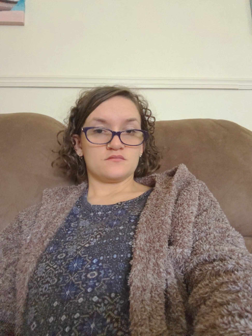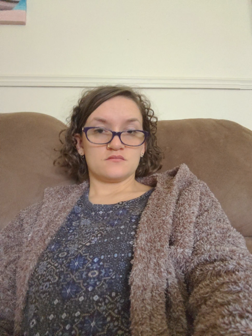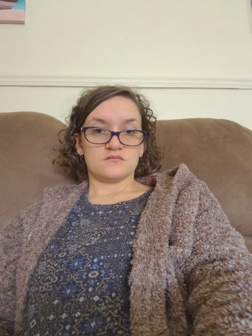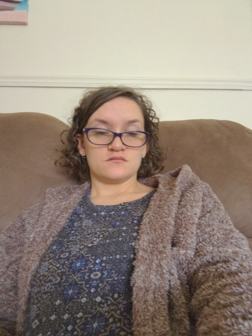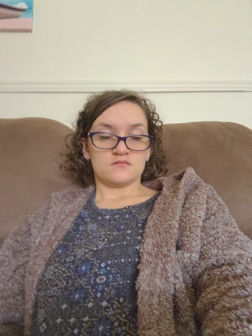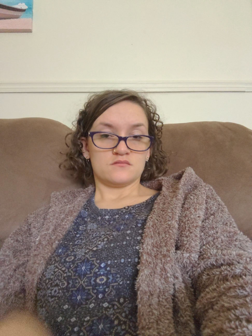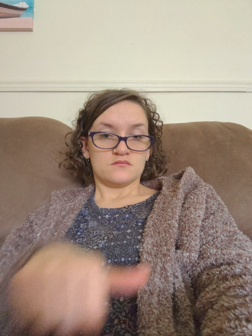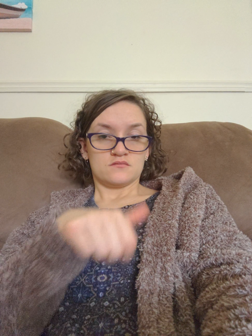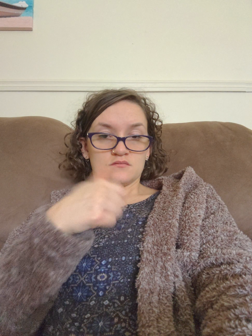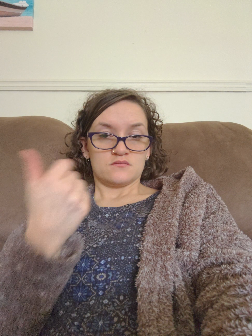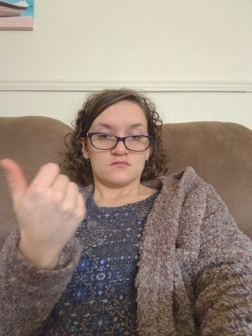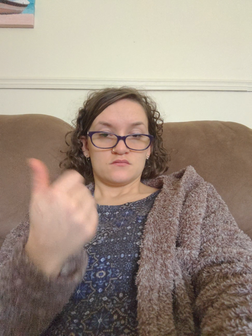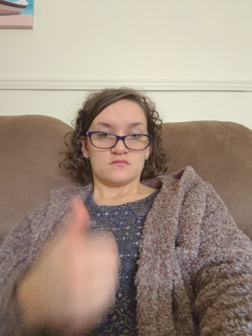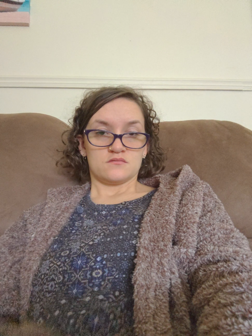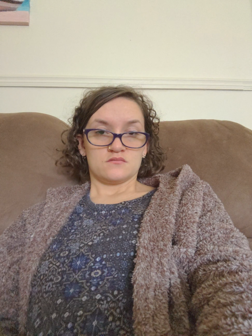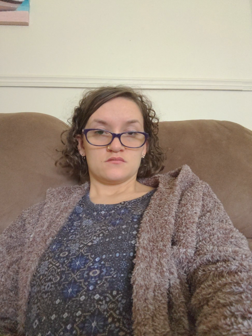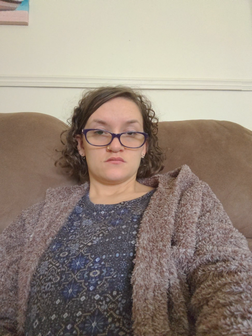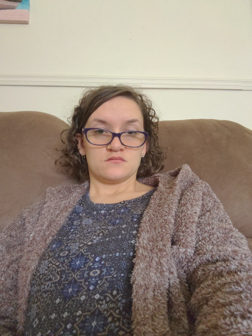another